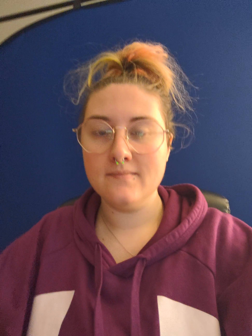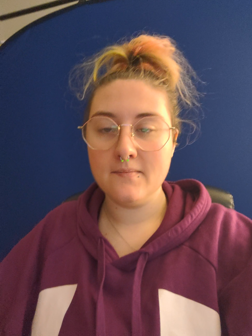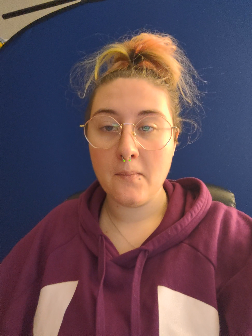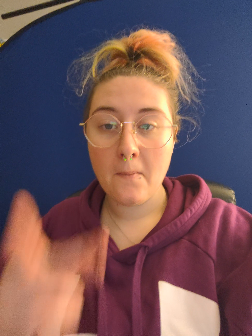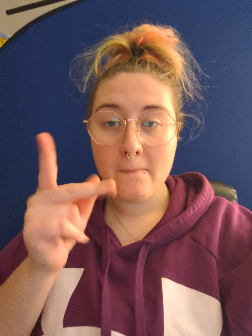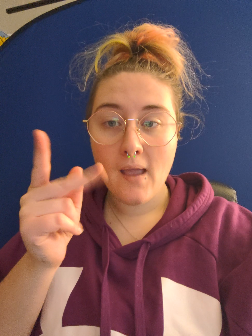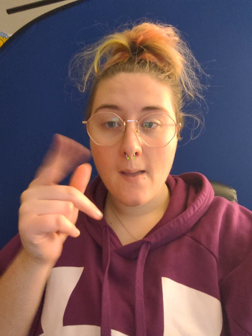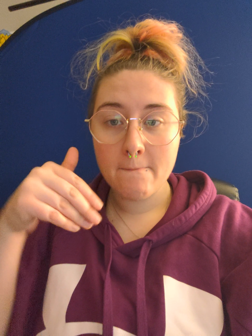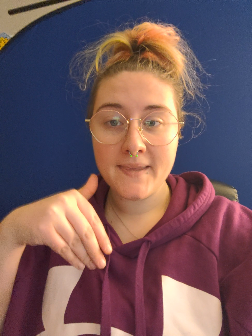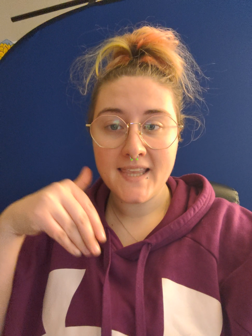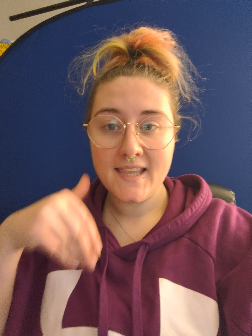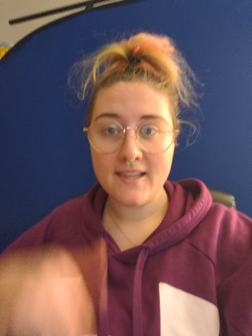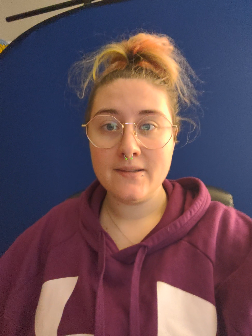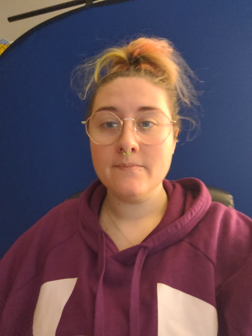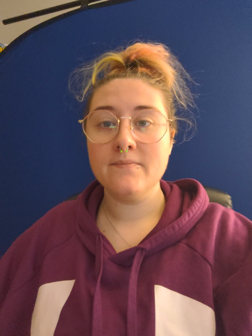puppy